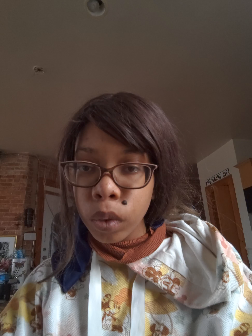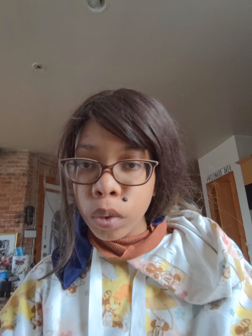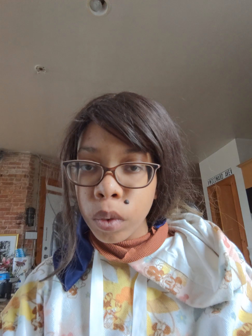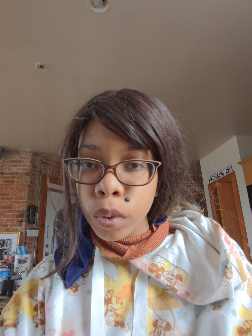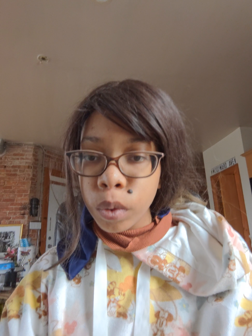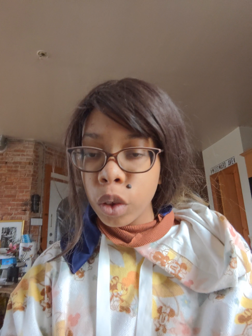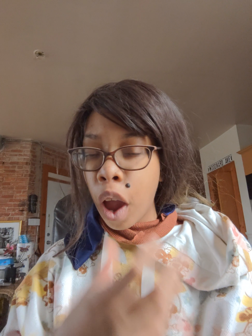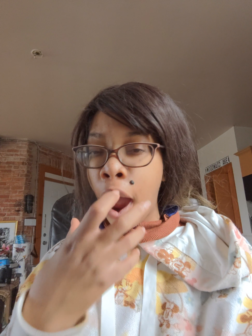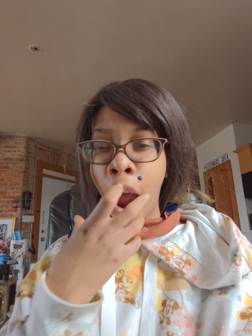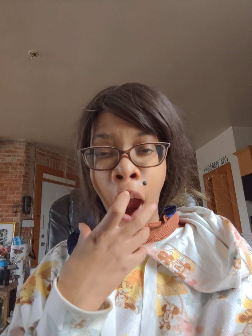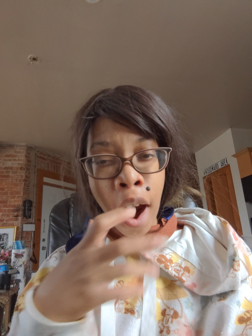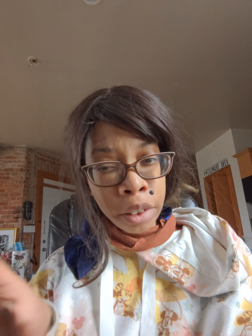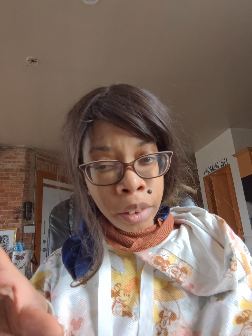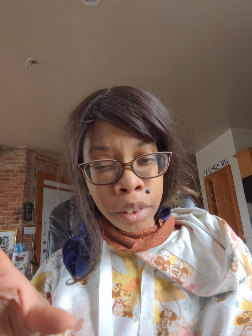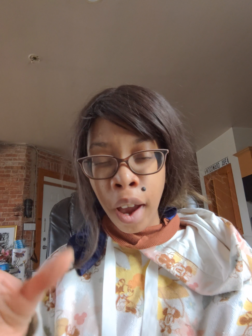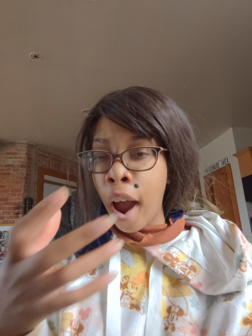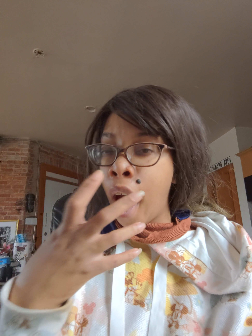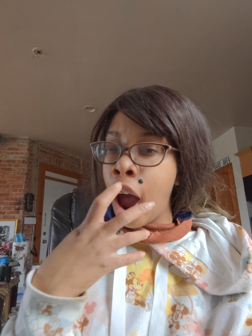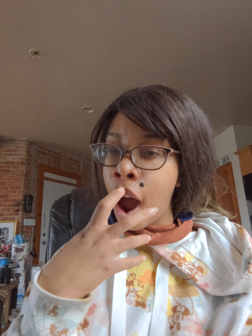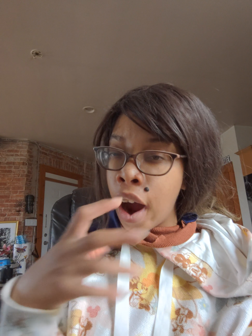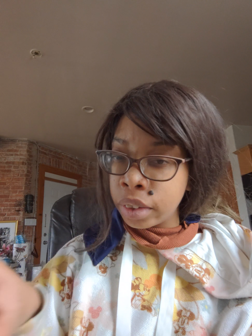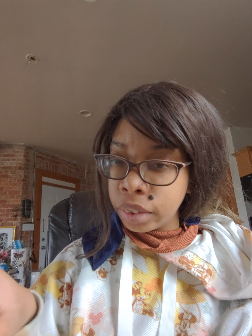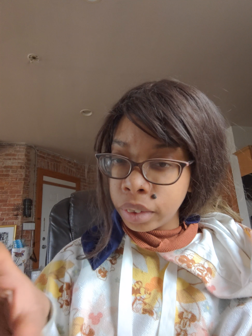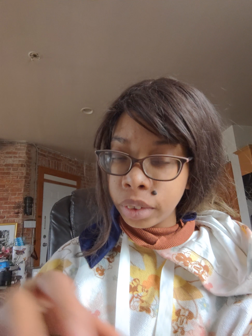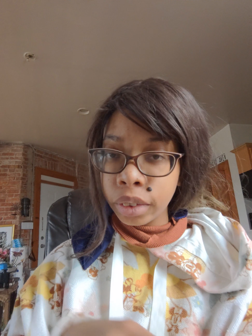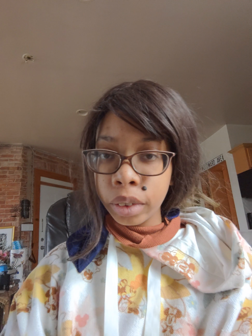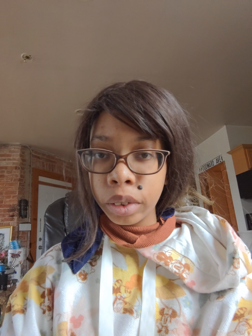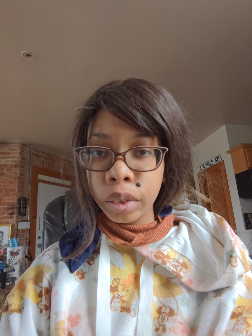hot